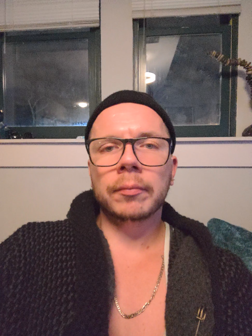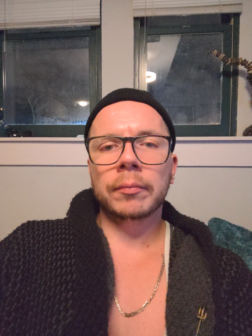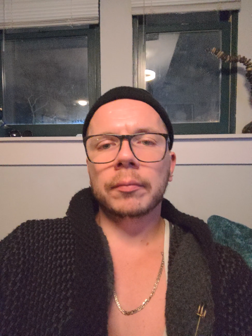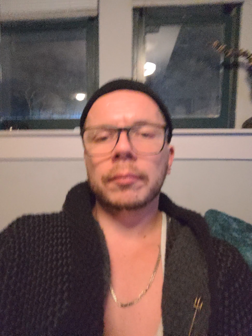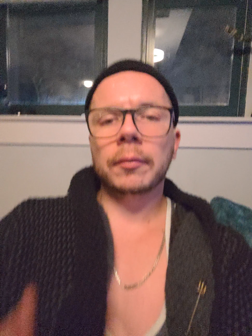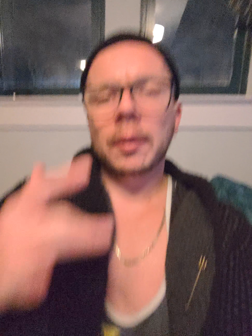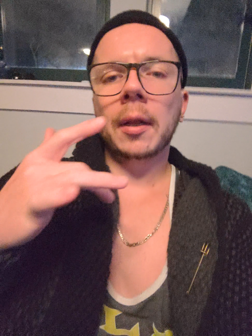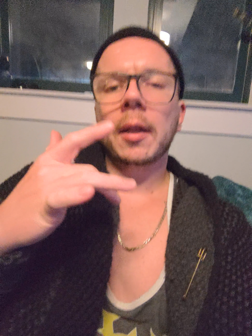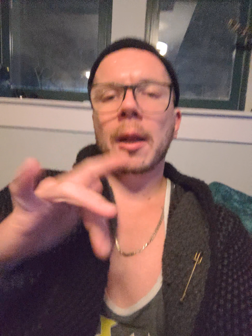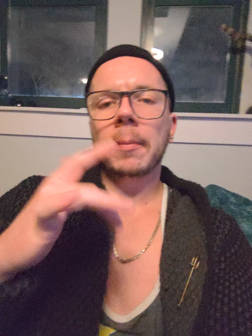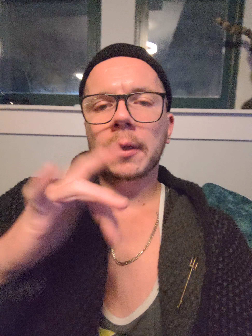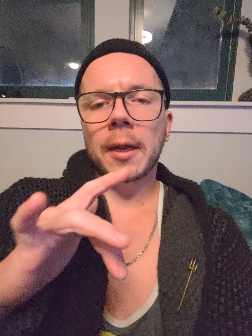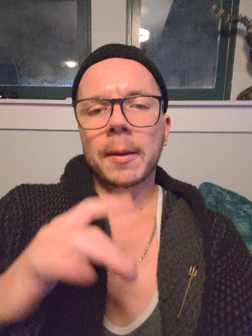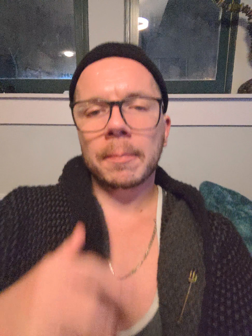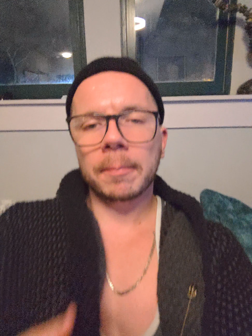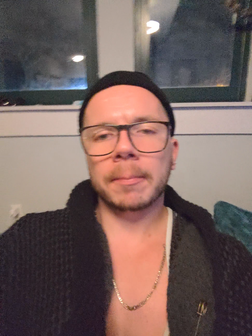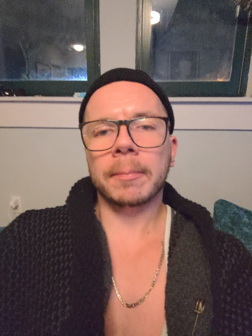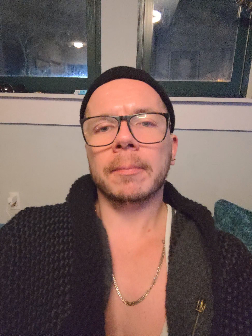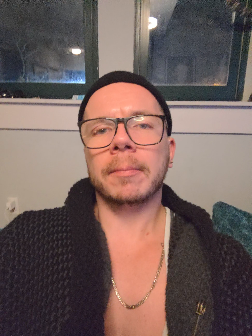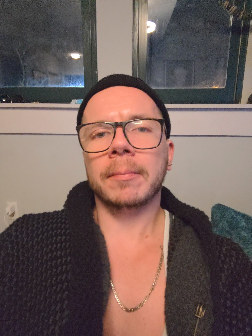empty